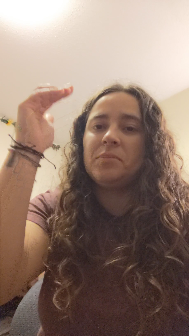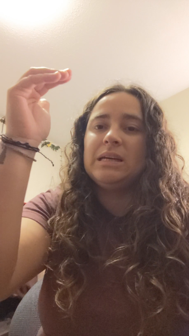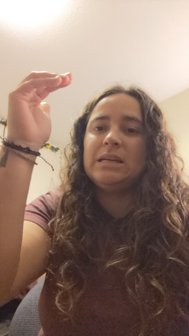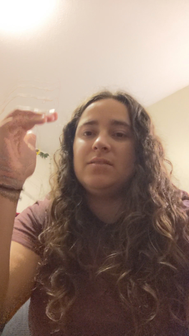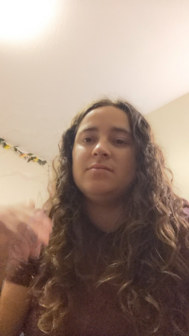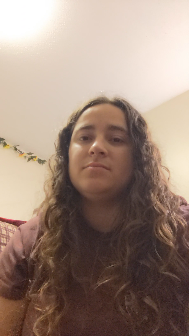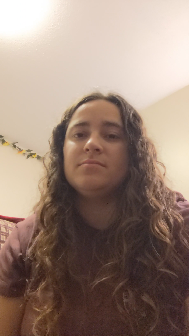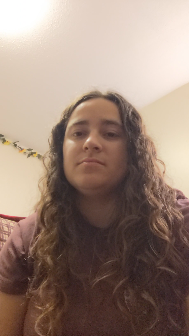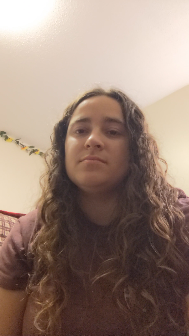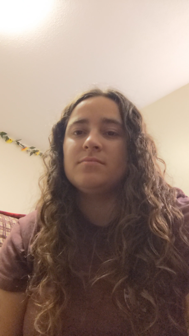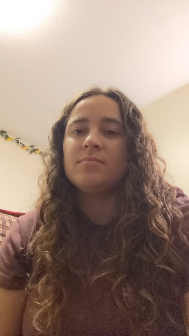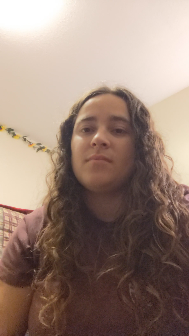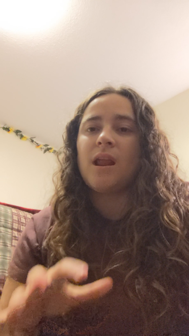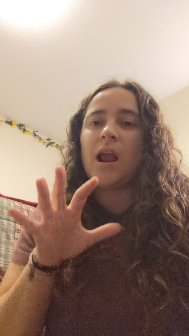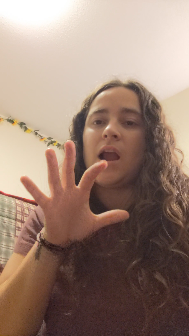catch